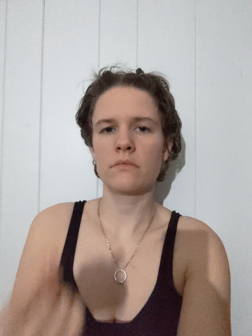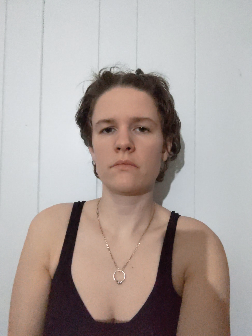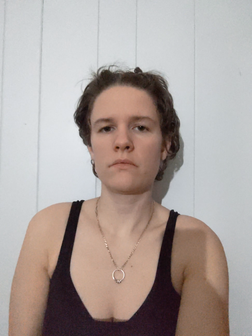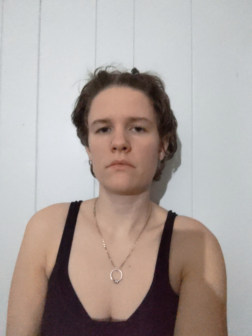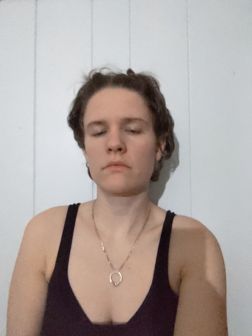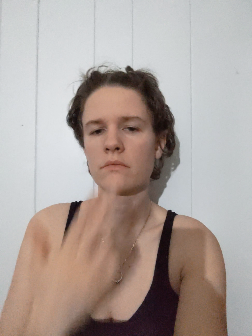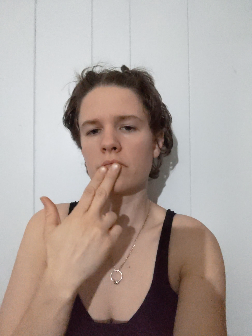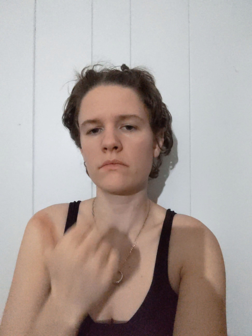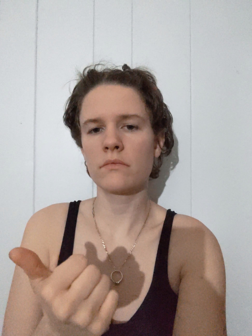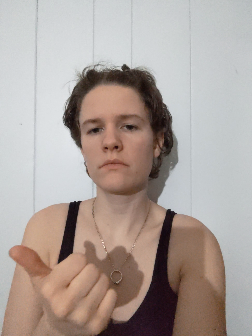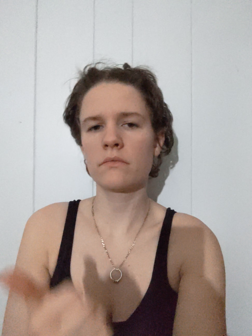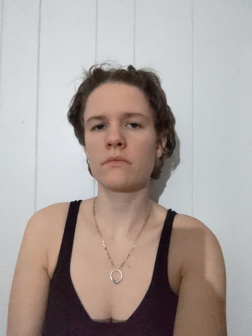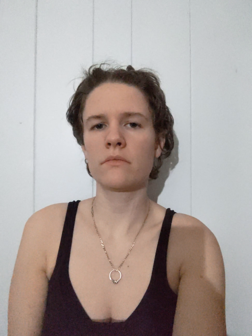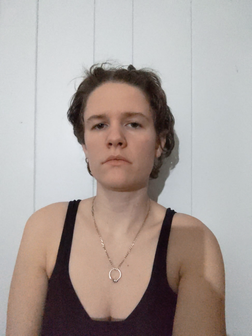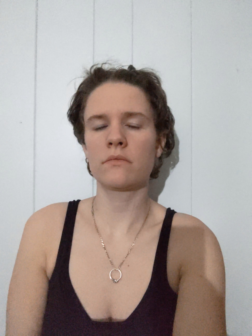cute